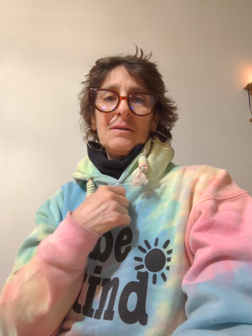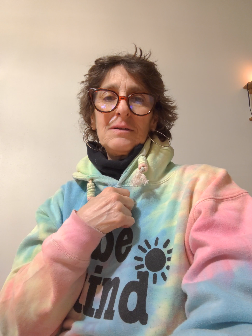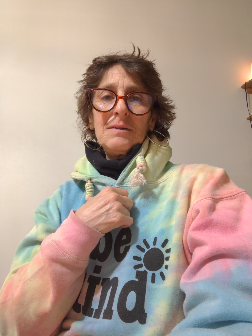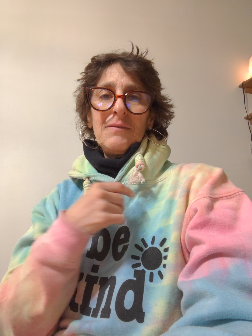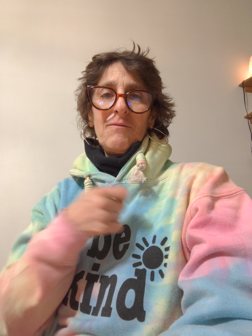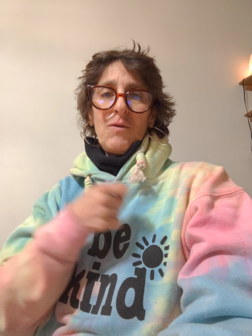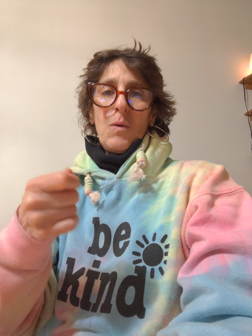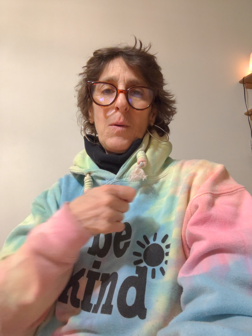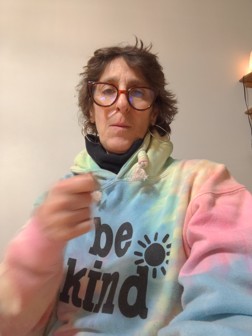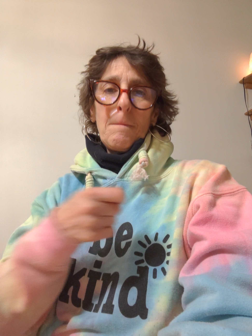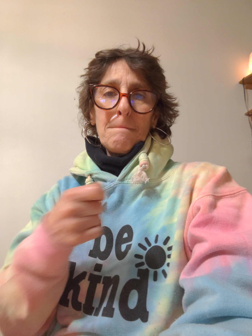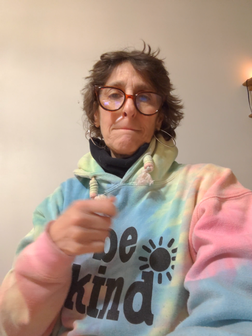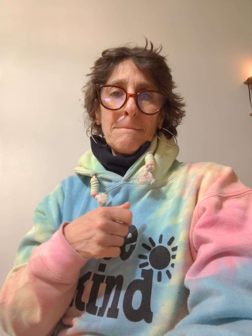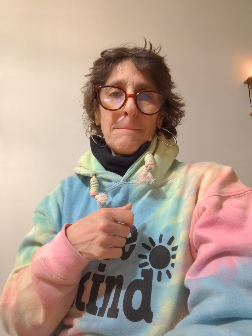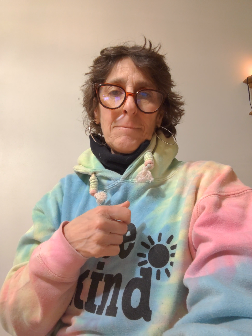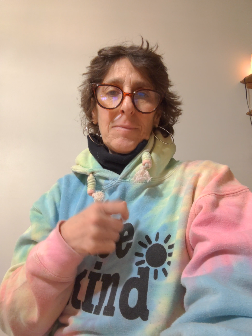vacuum